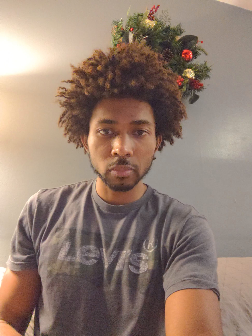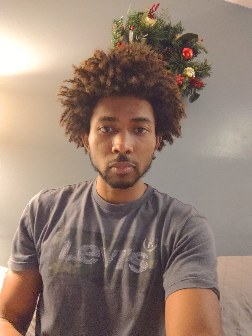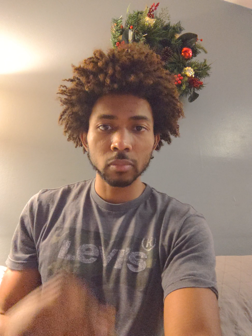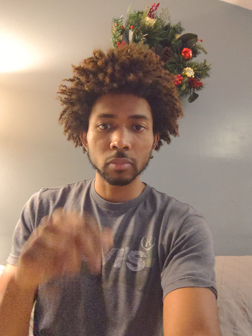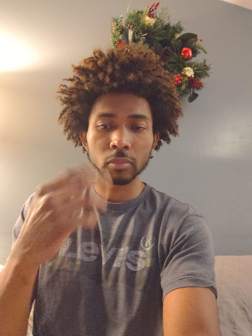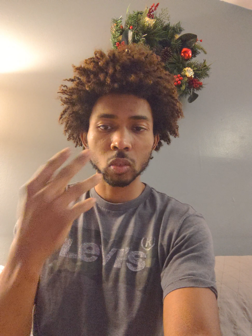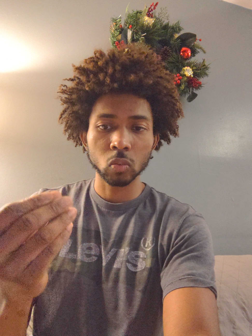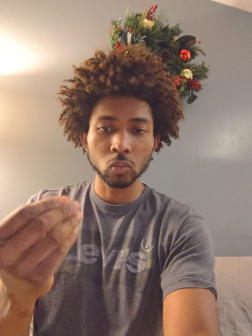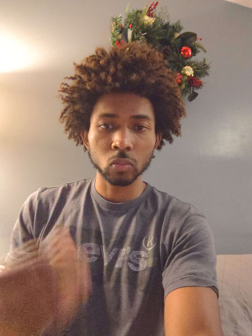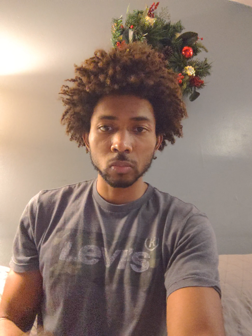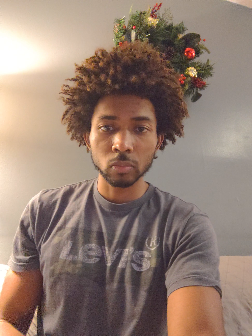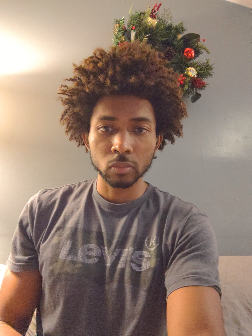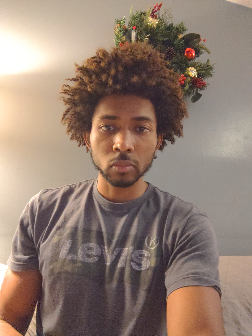go